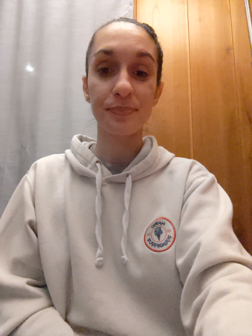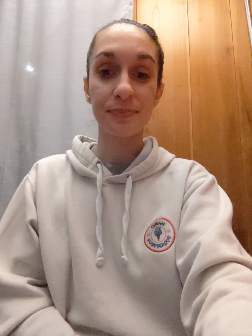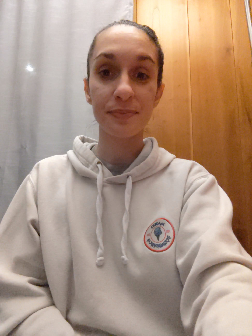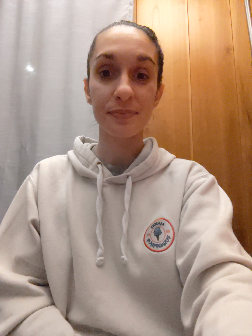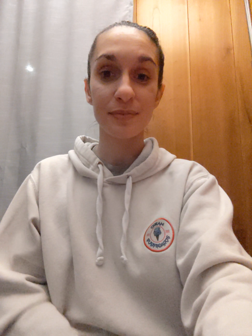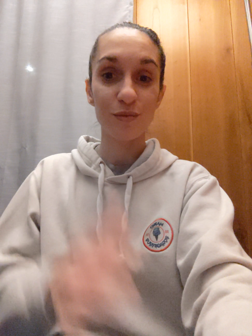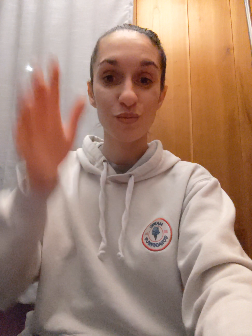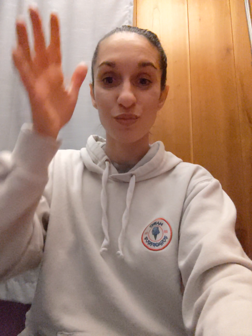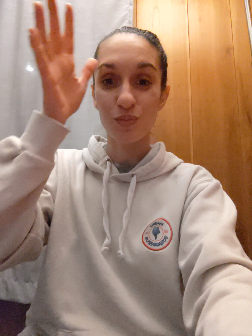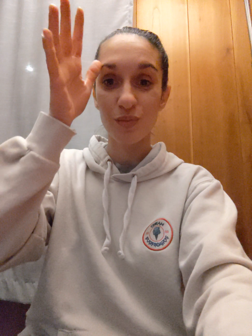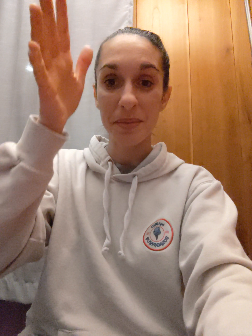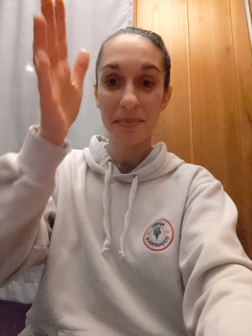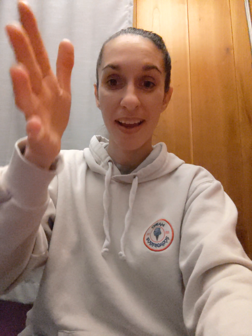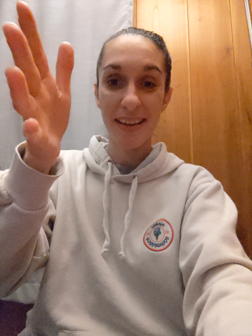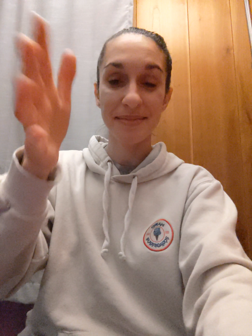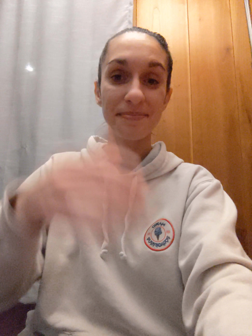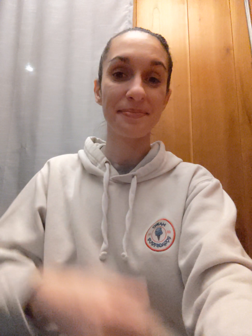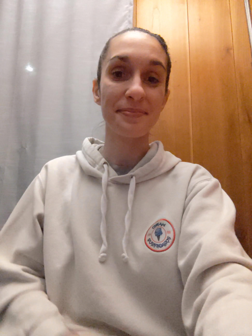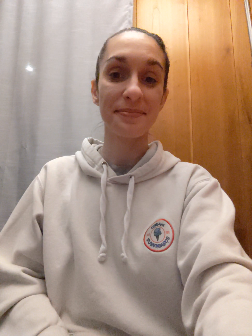grandpa